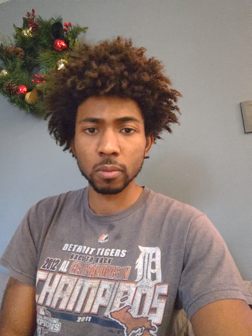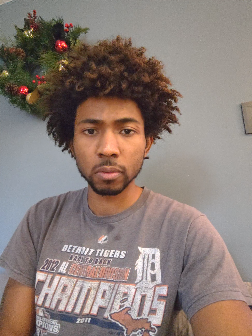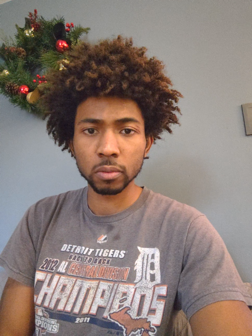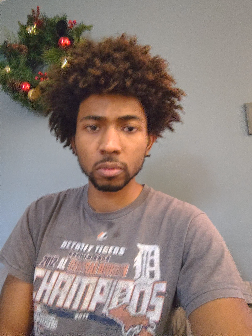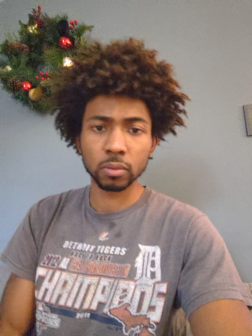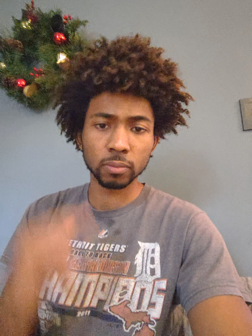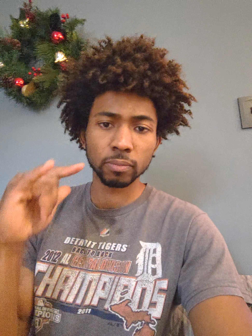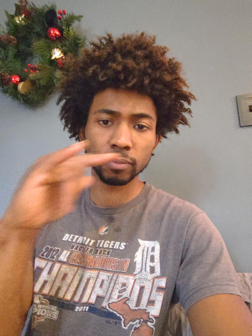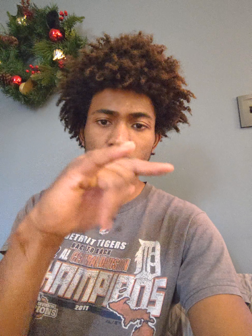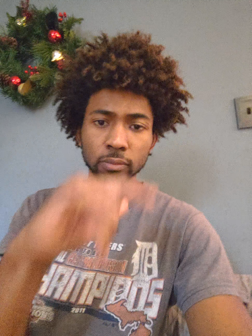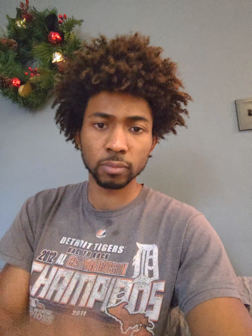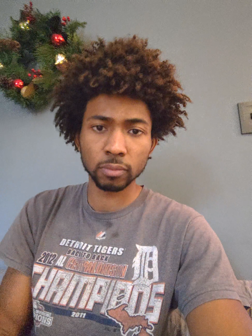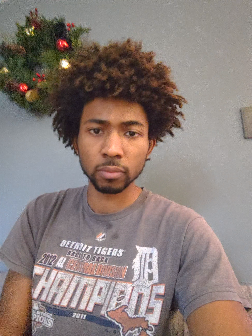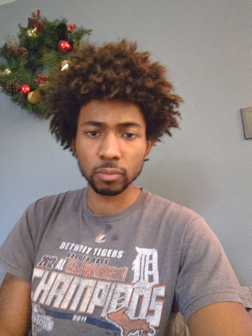airplane